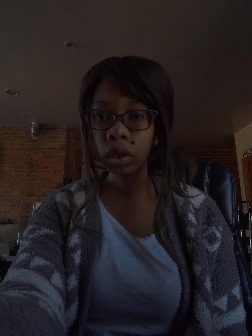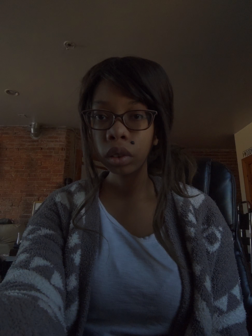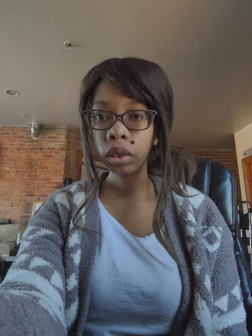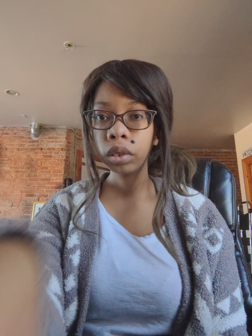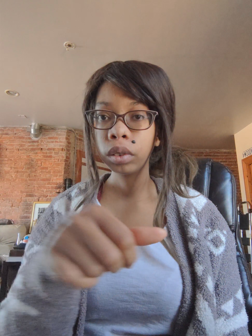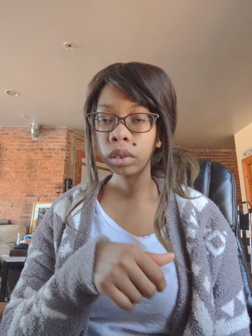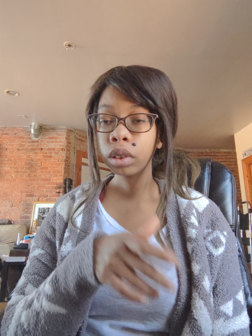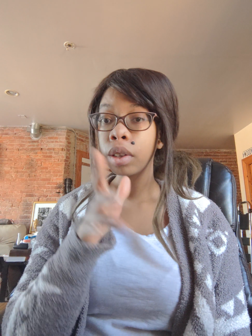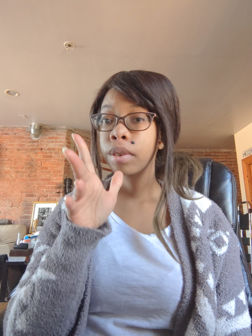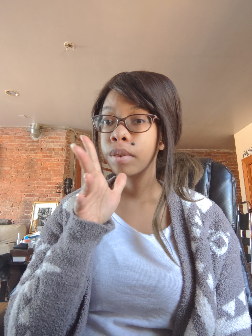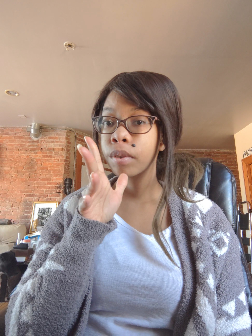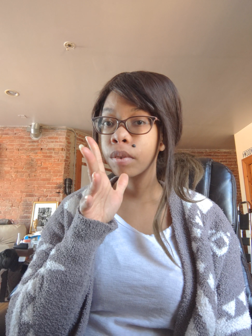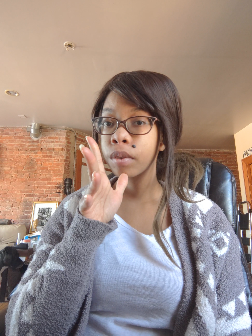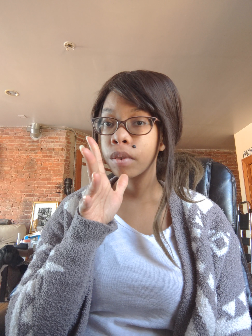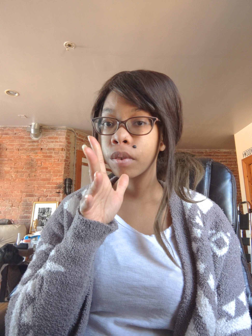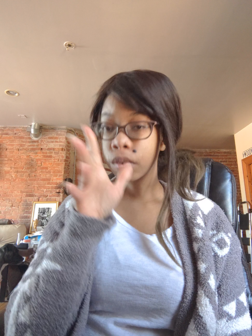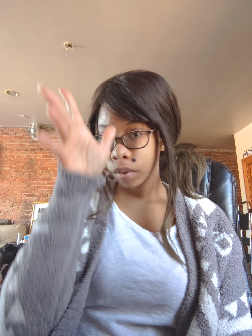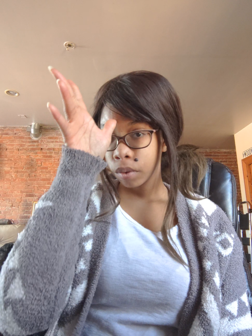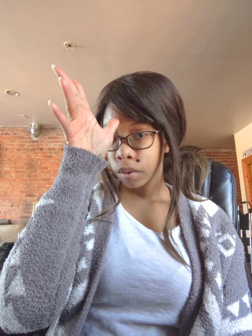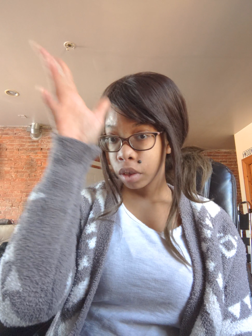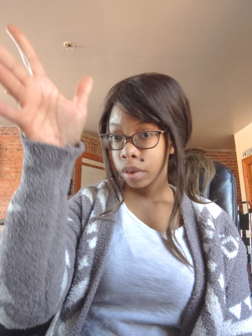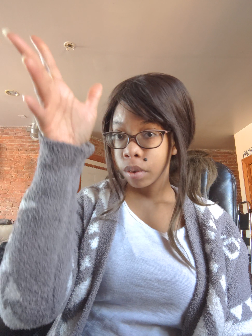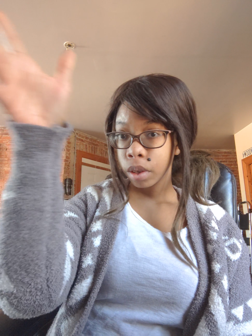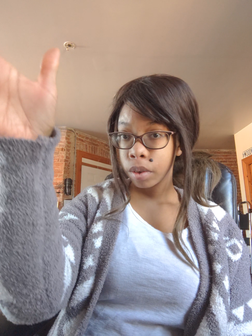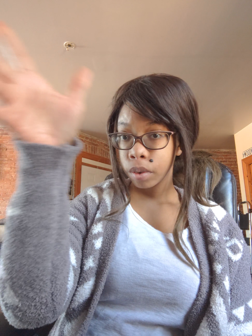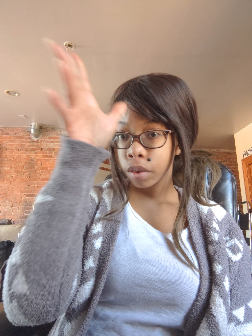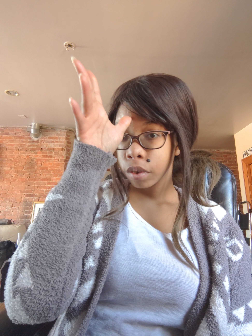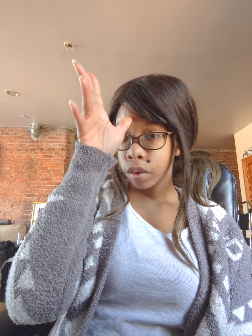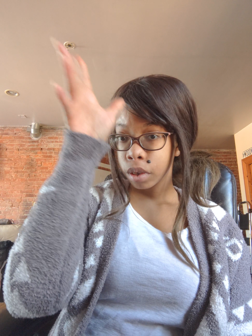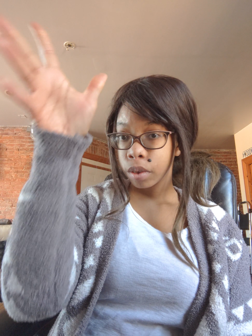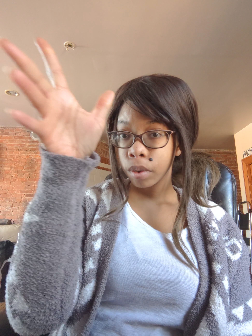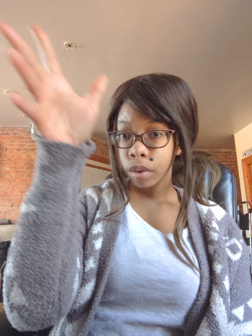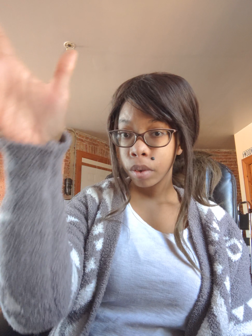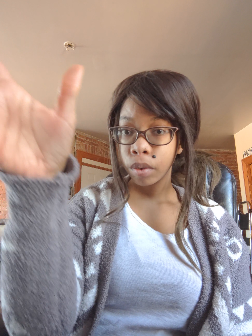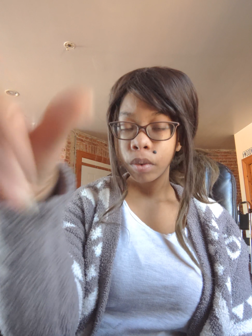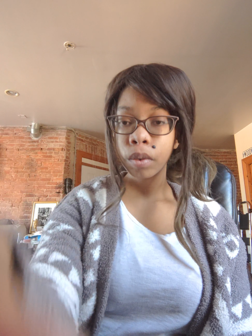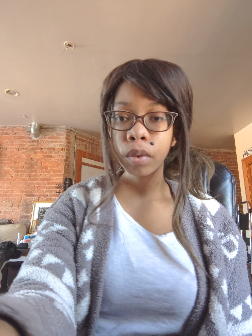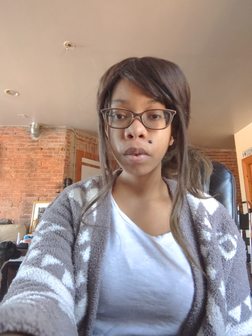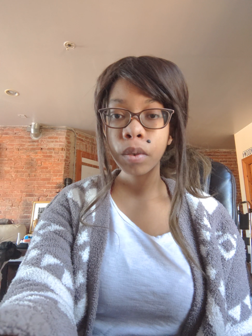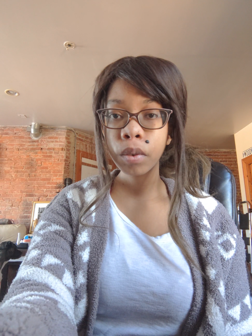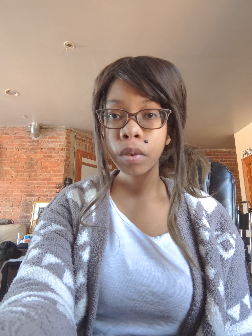grandpa